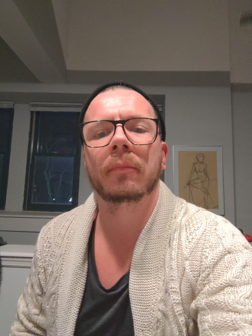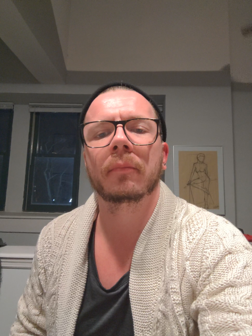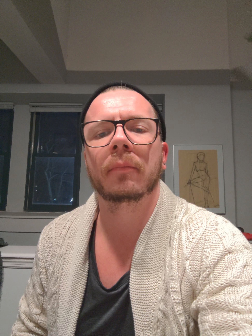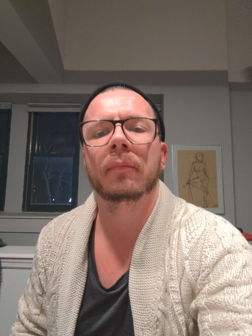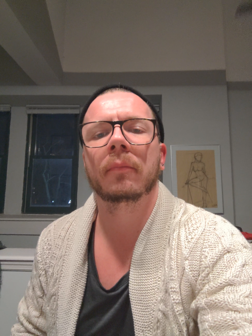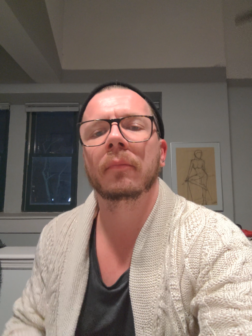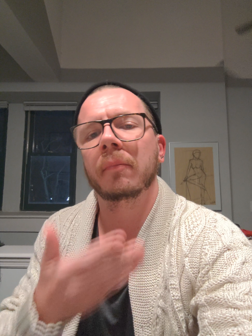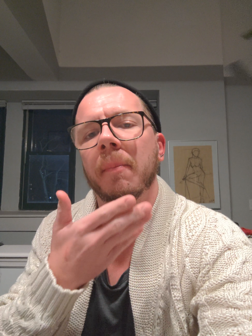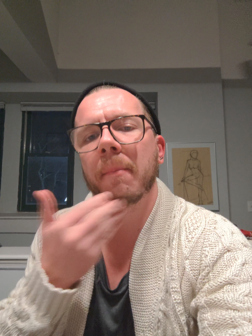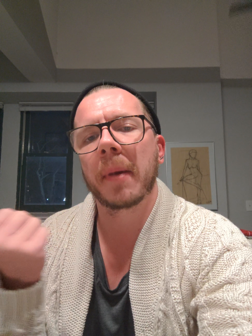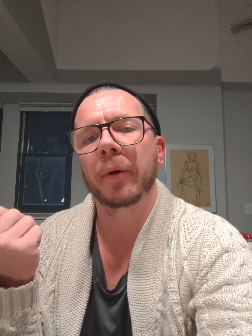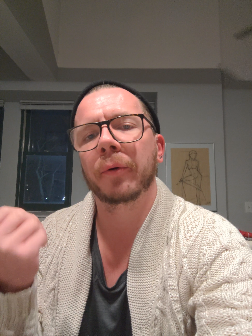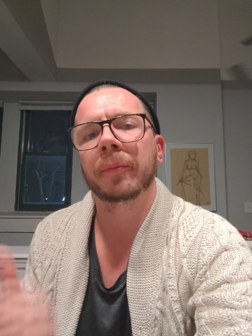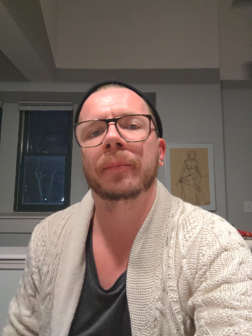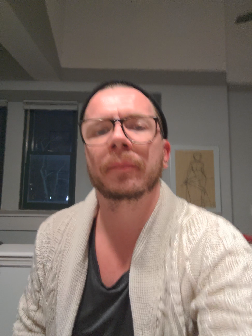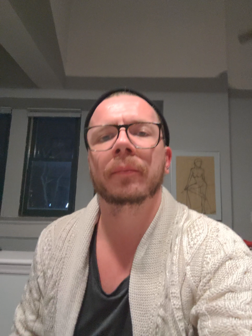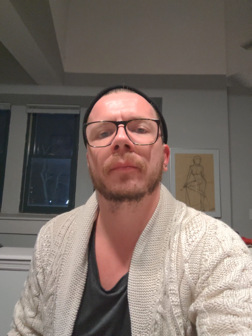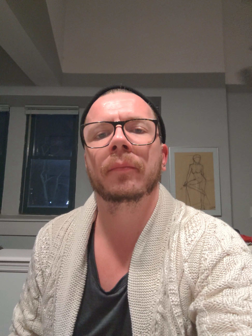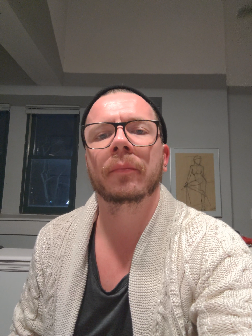better